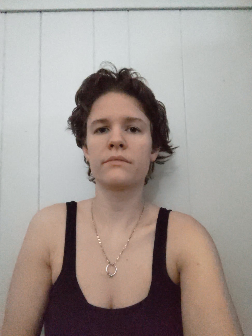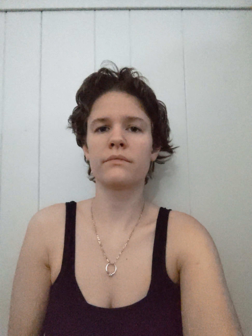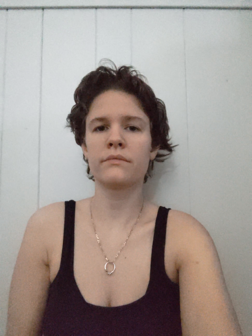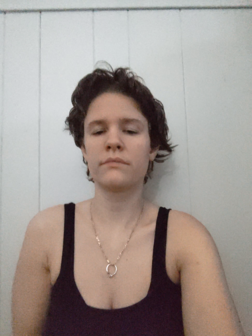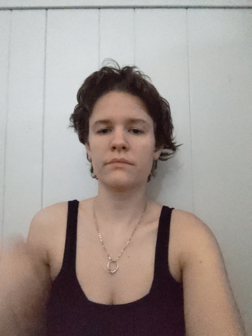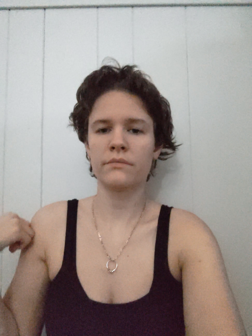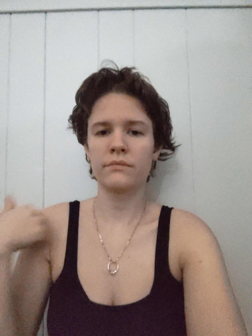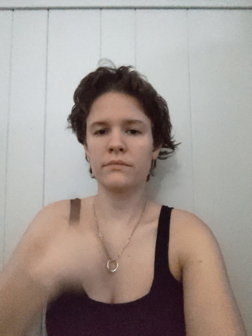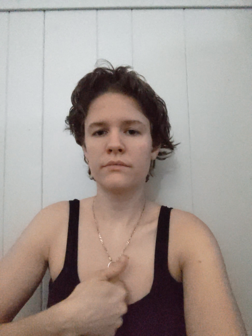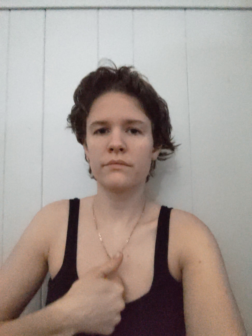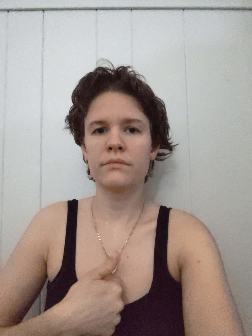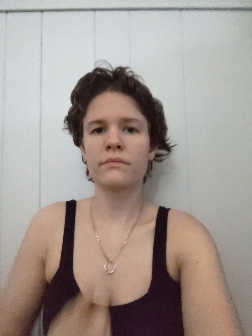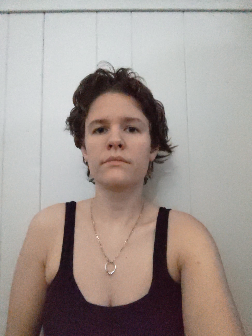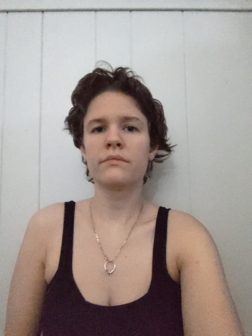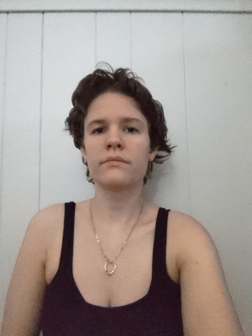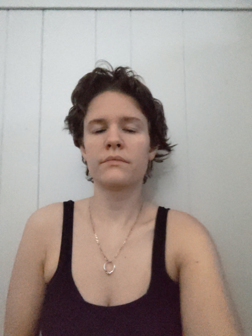jacket